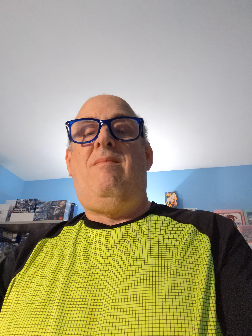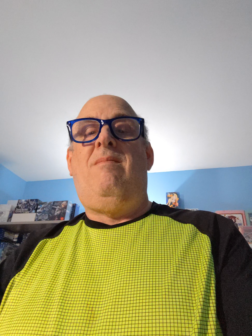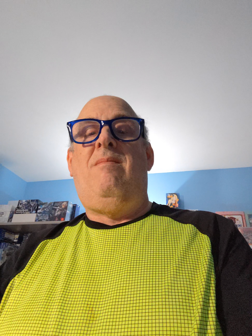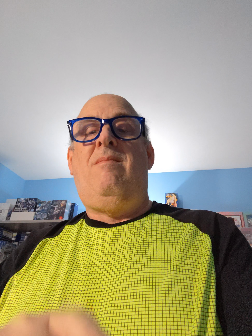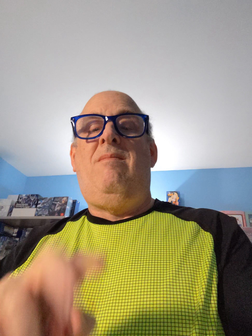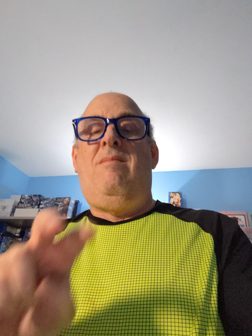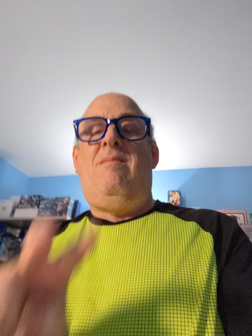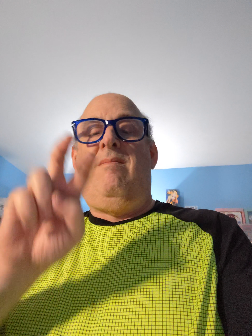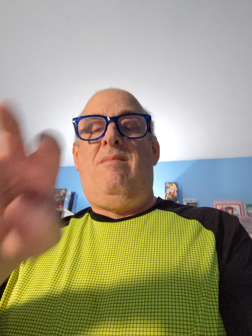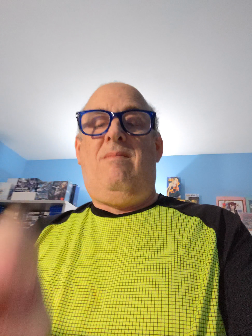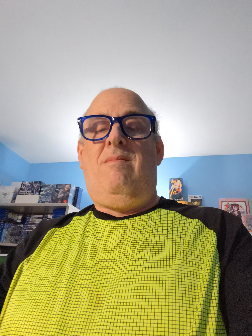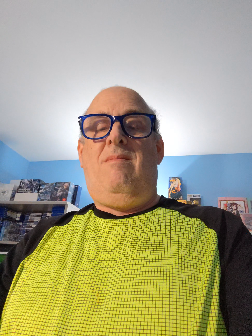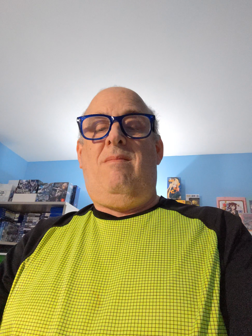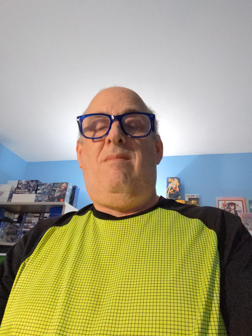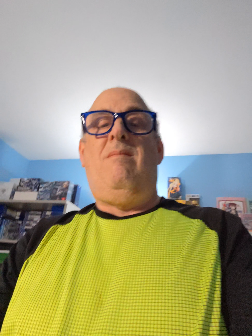jump